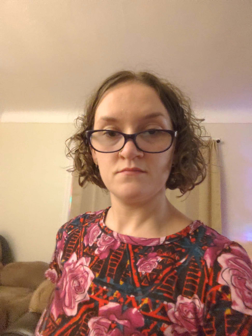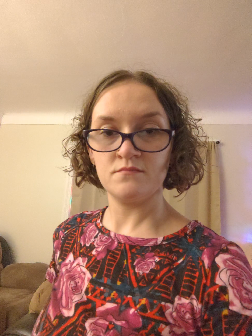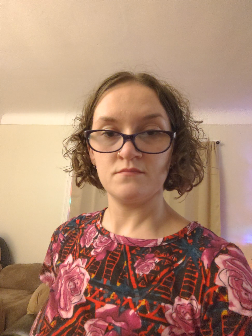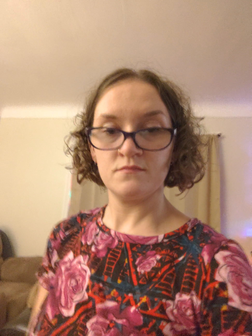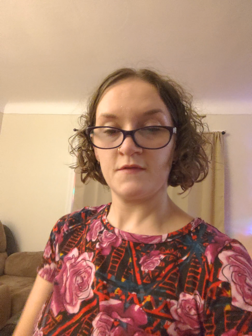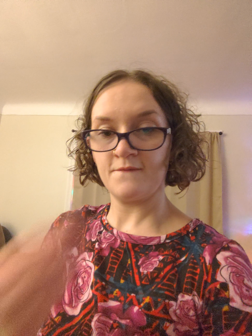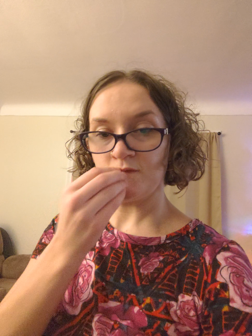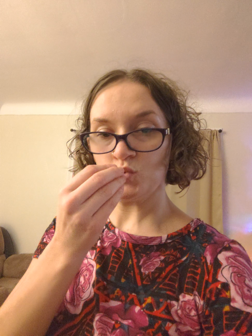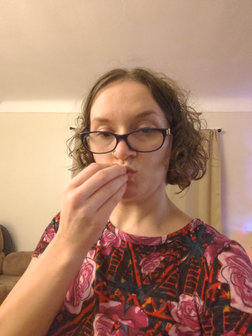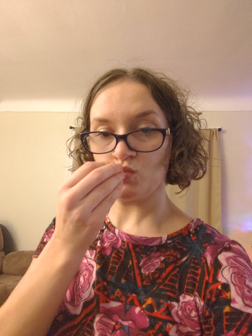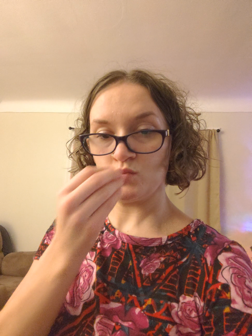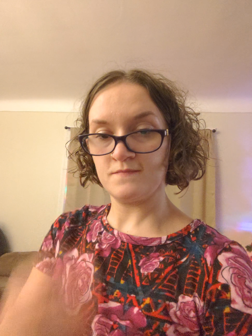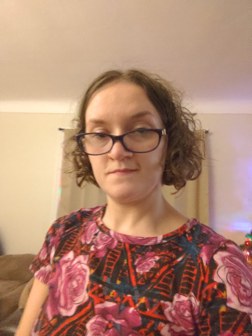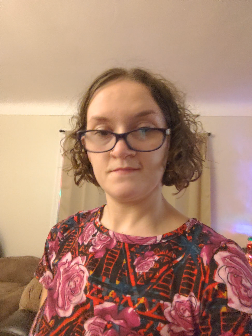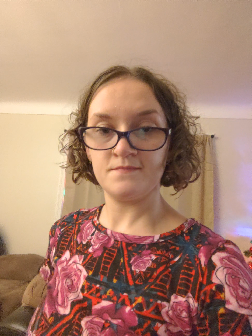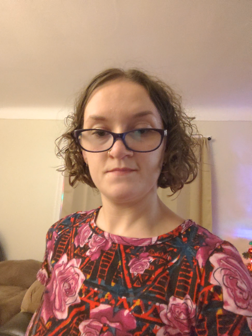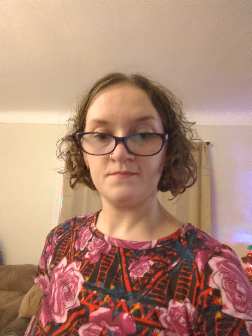food